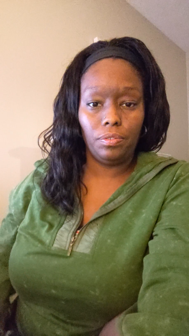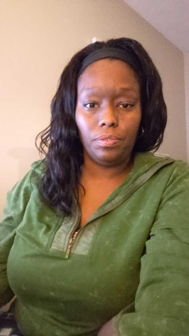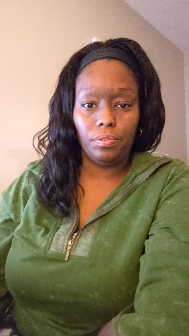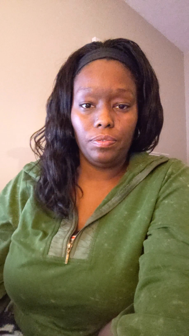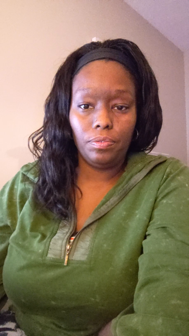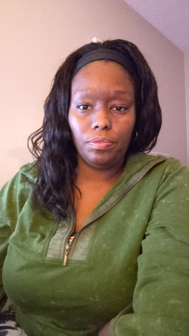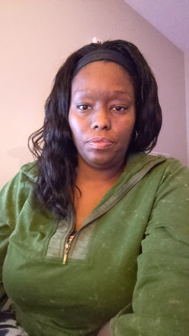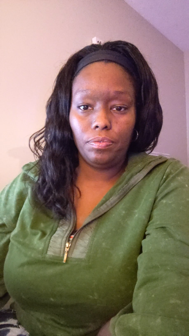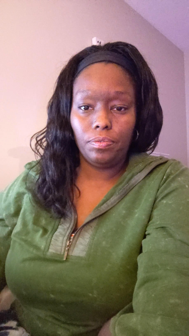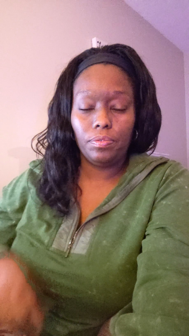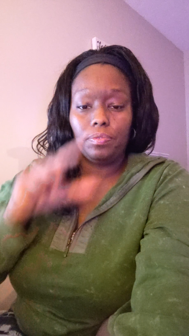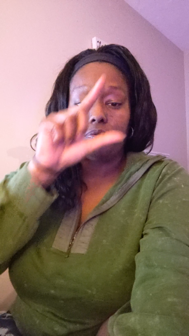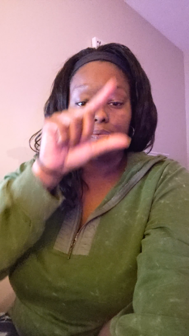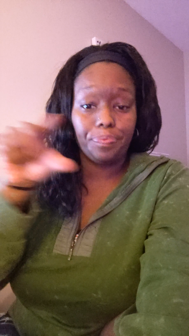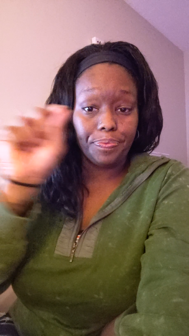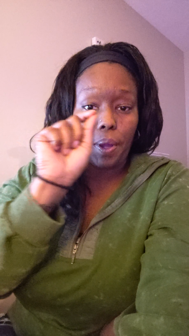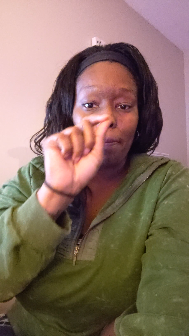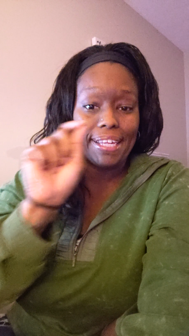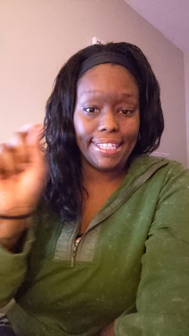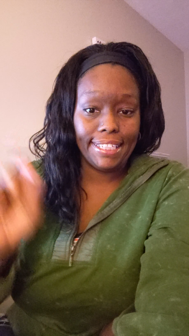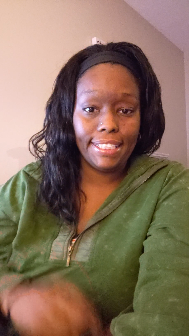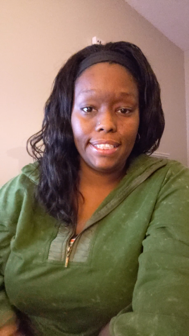peas